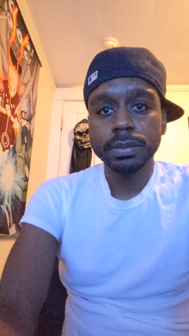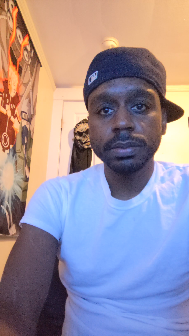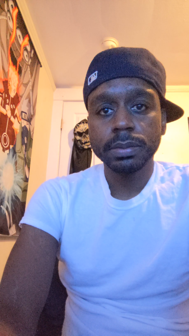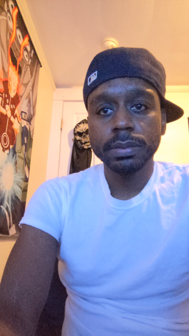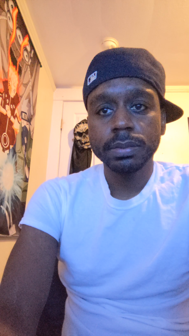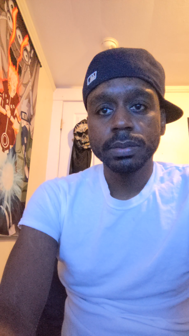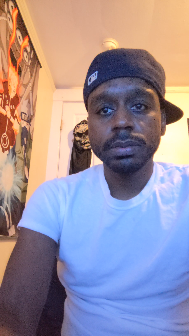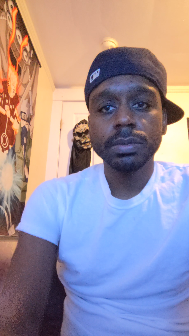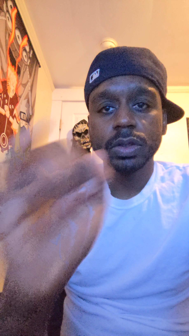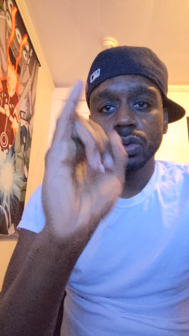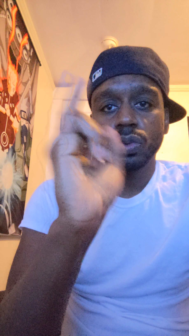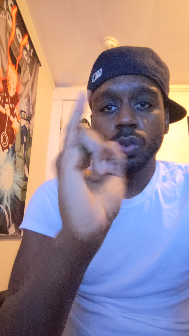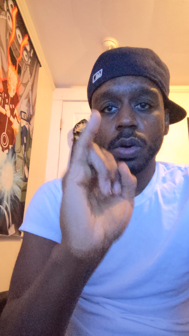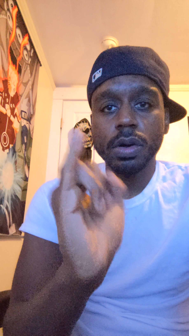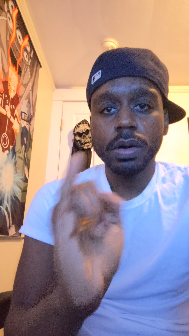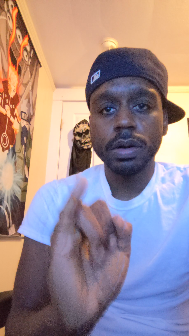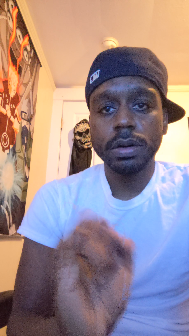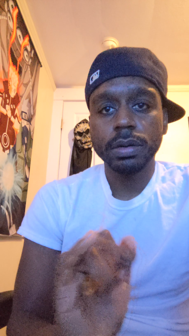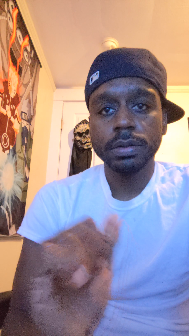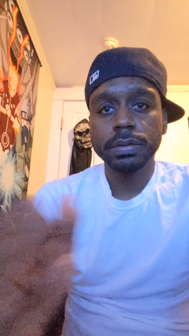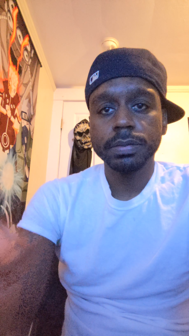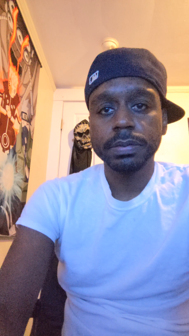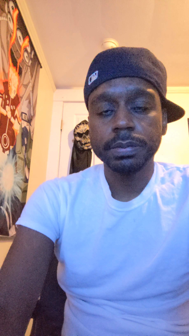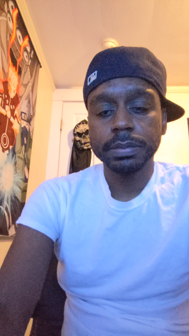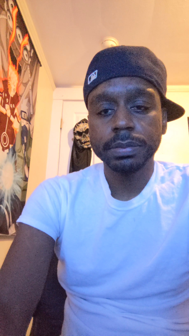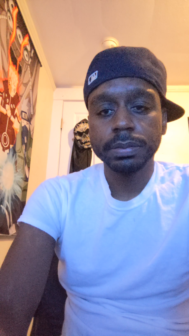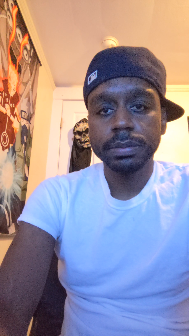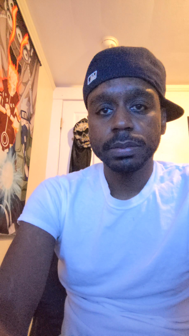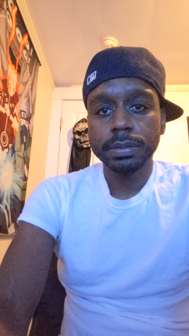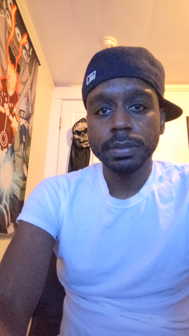draw